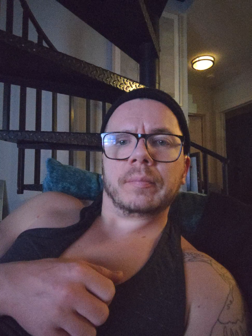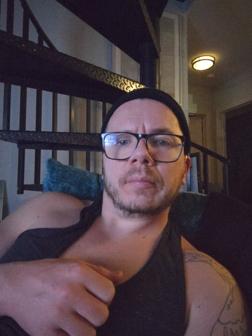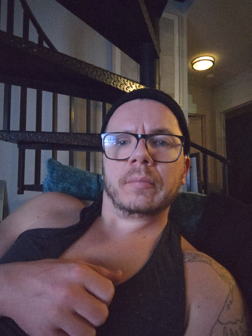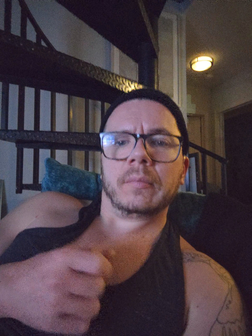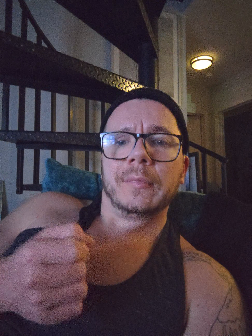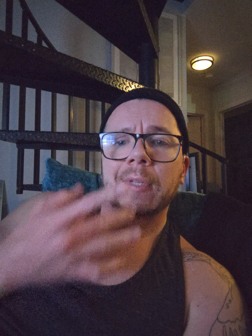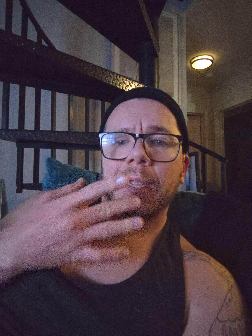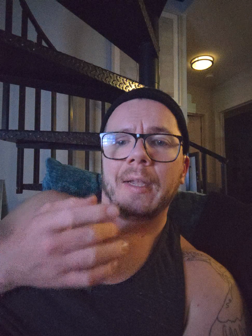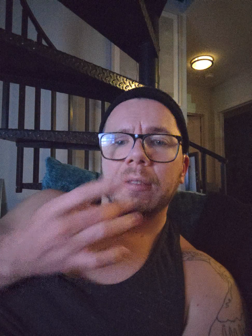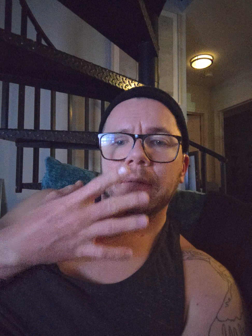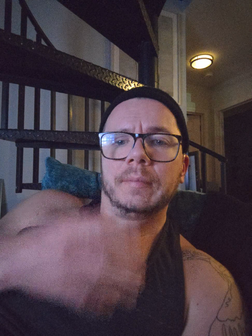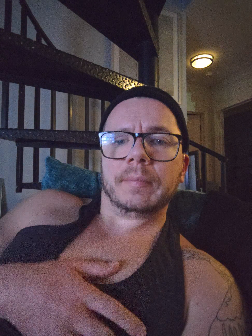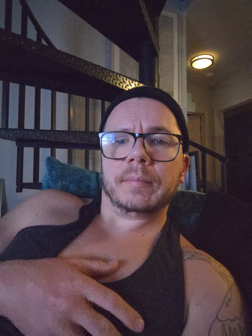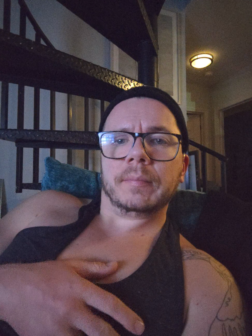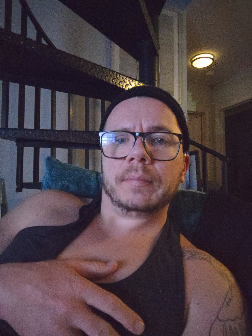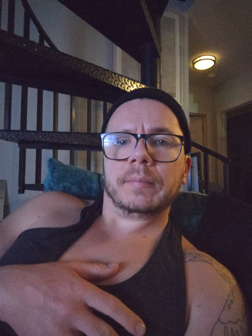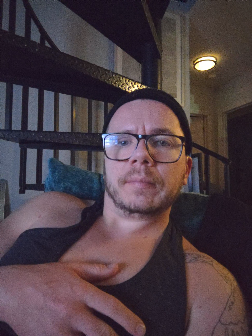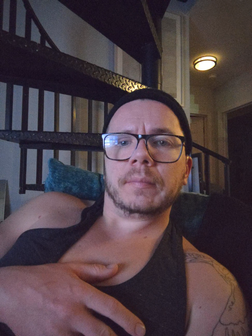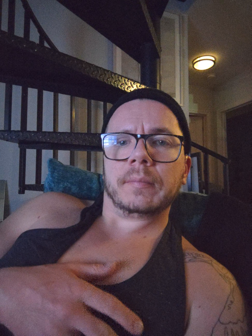snack